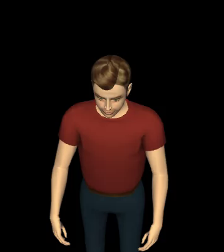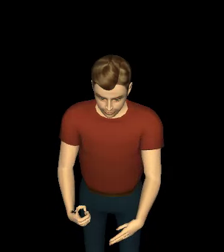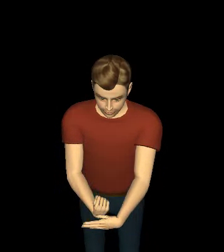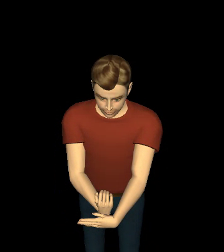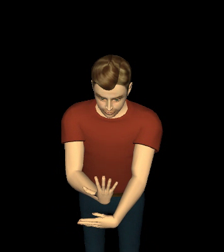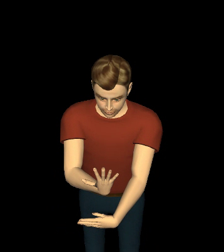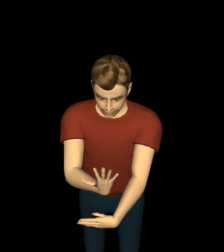جديد